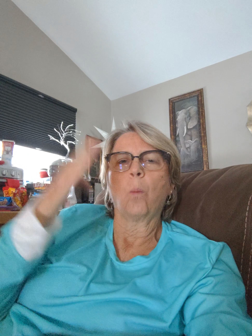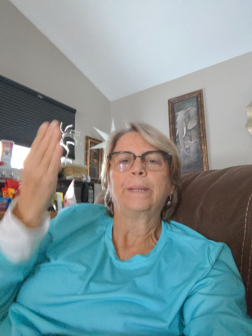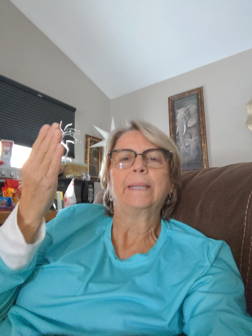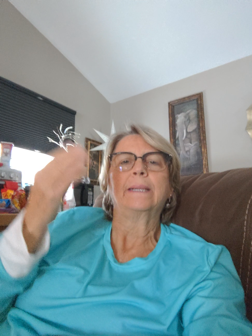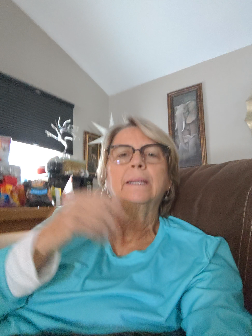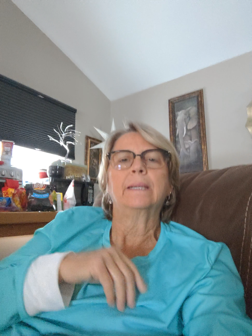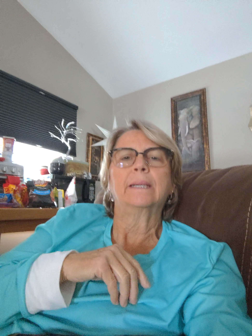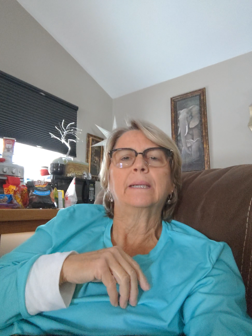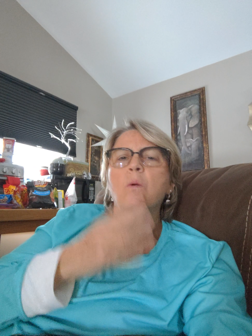open